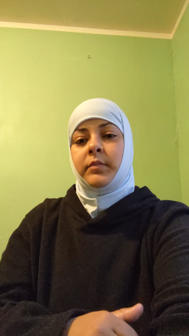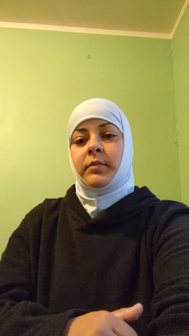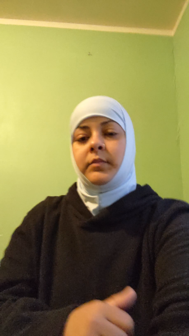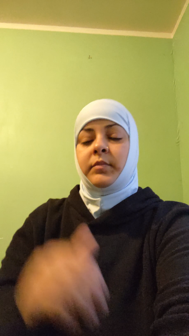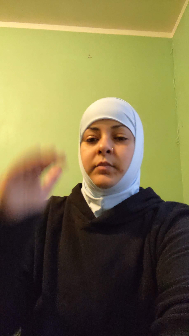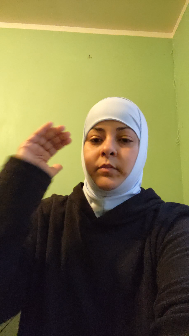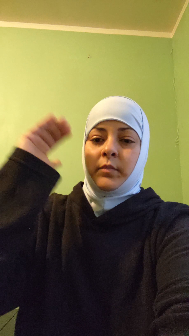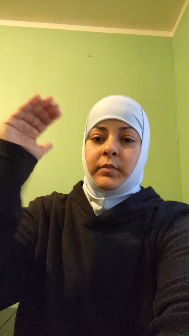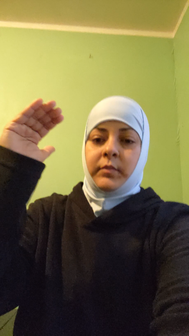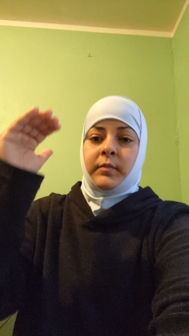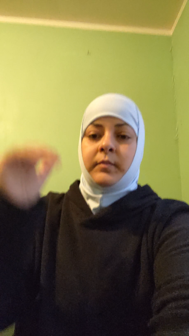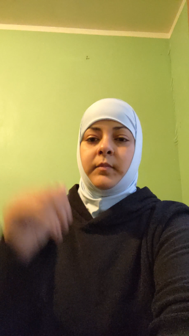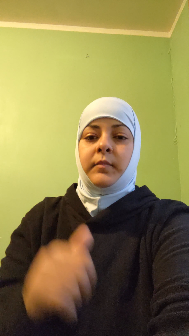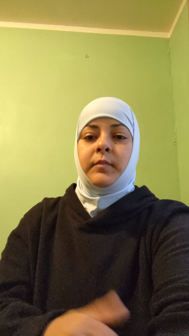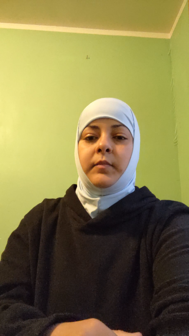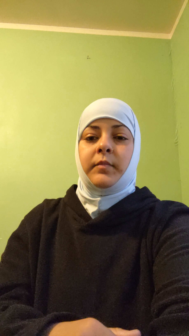big